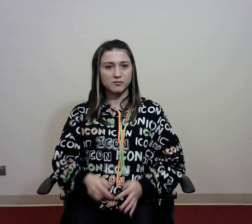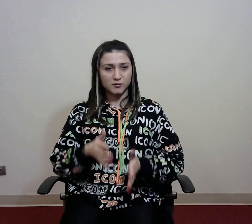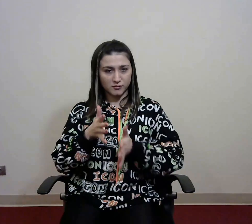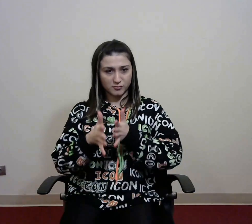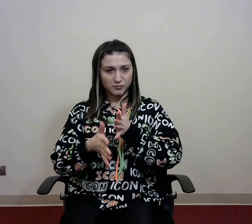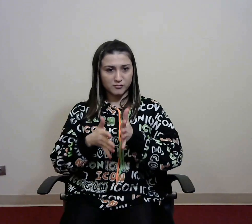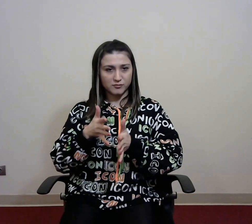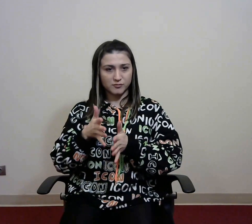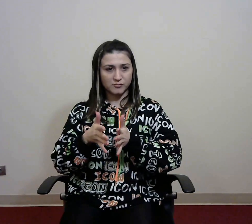işarə